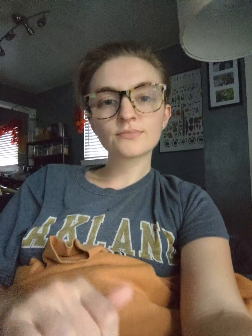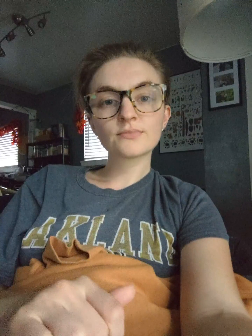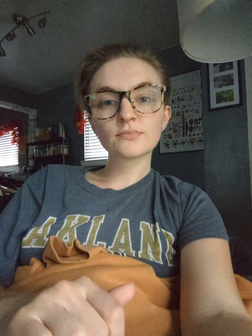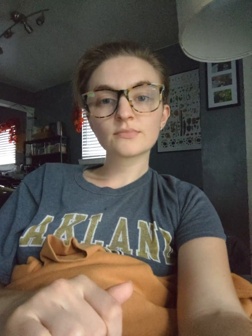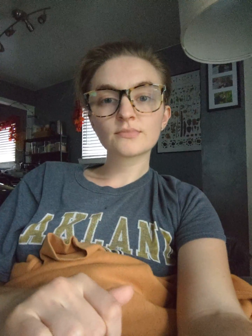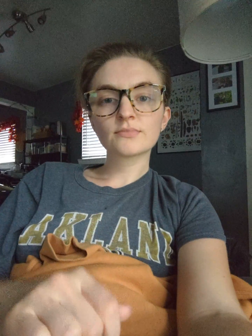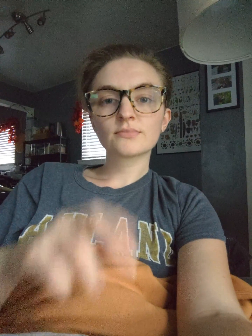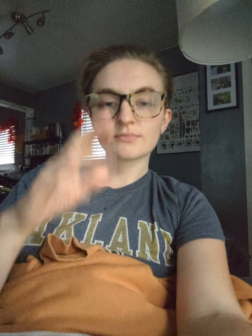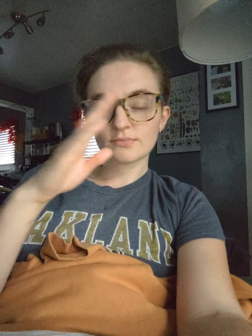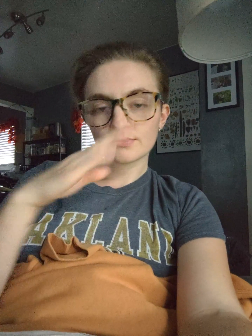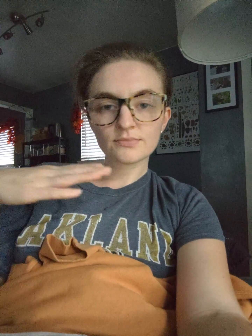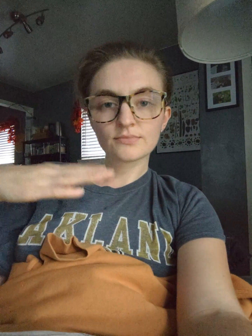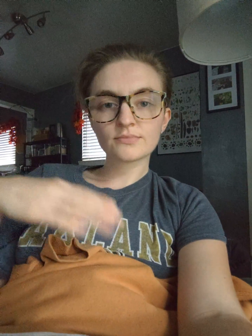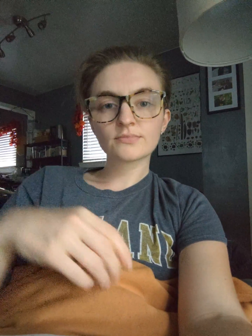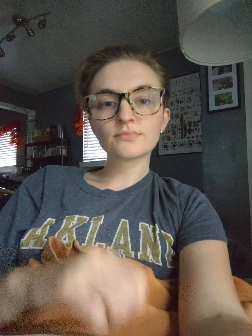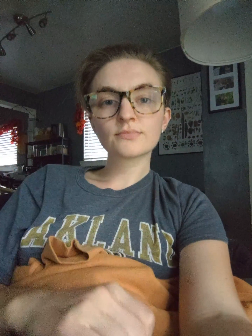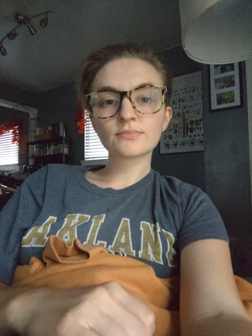roof